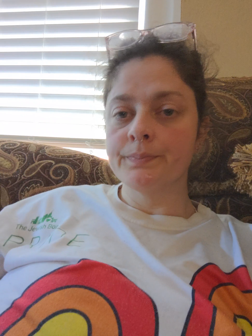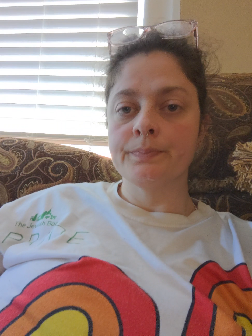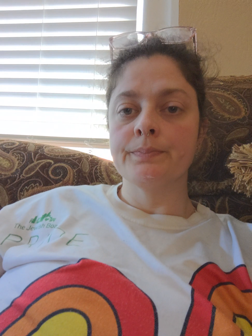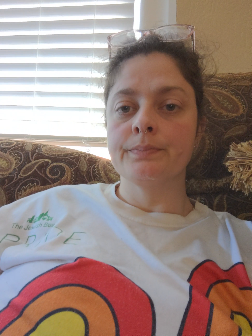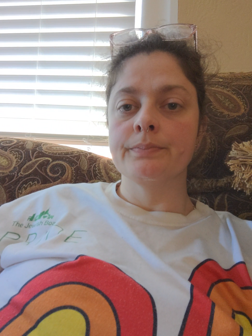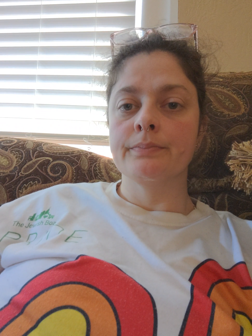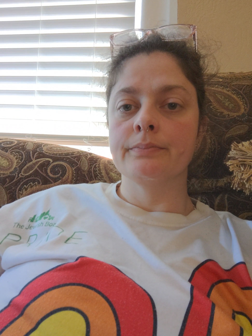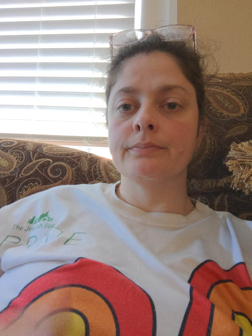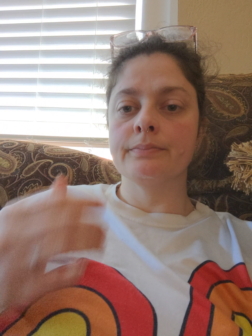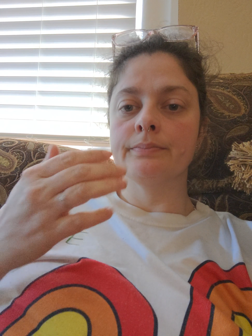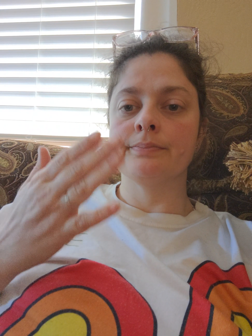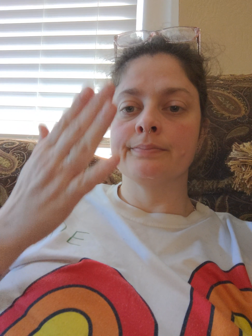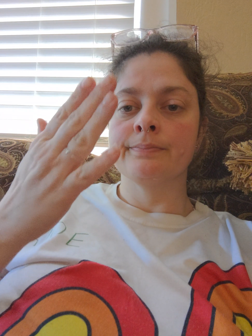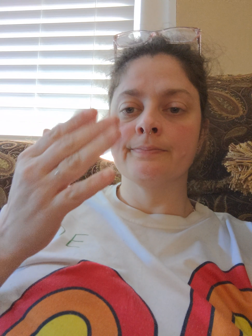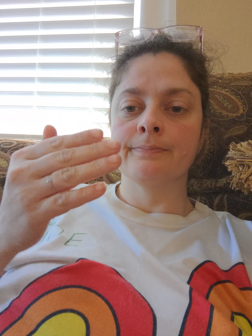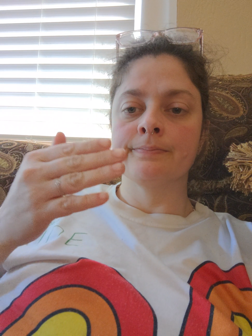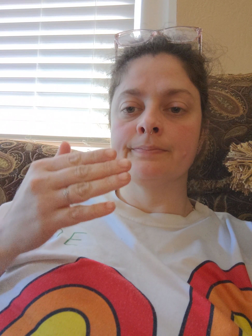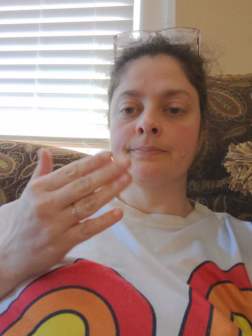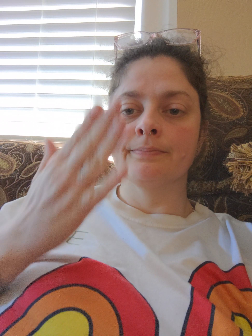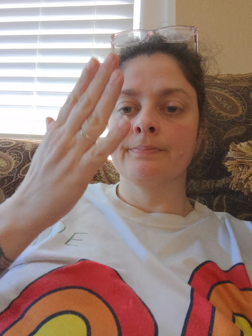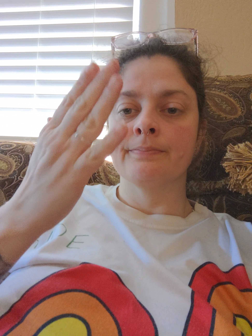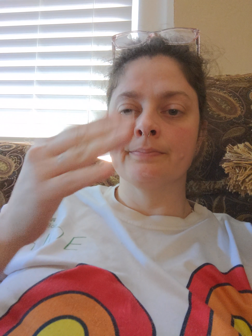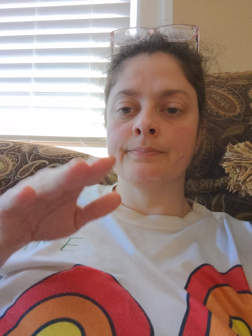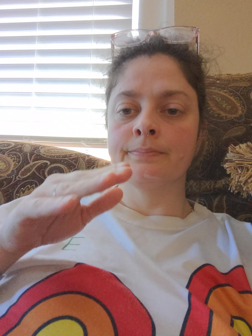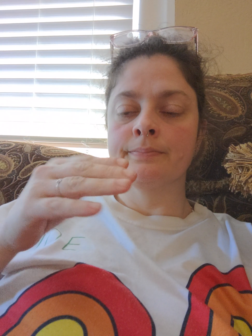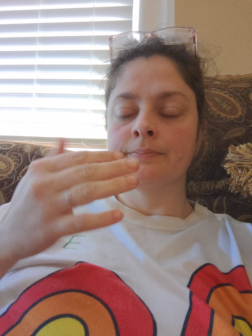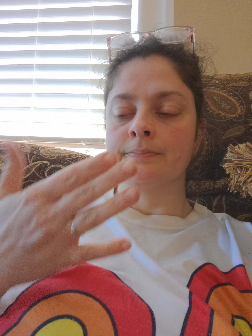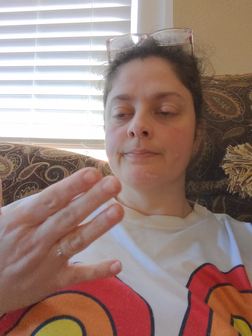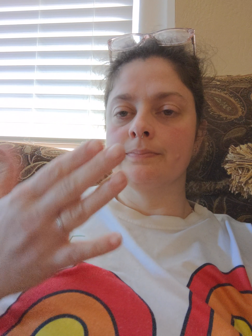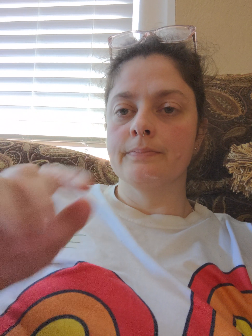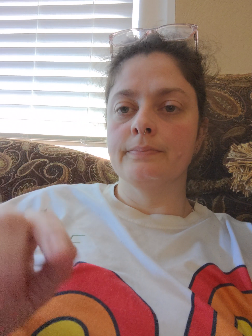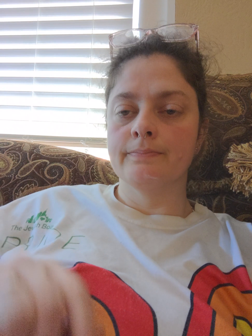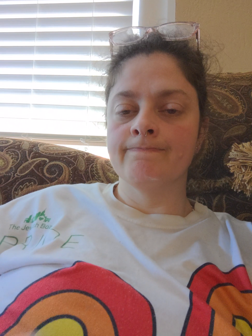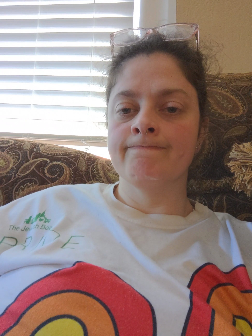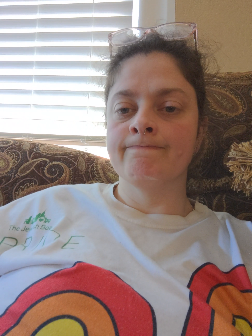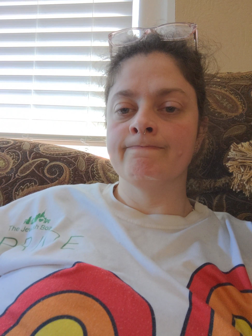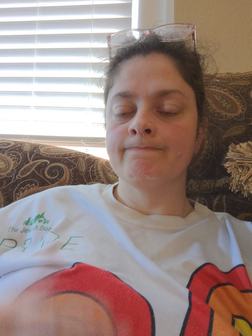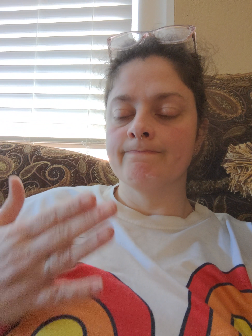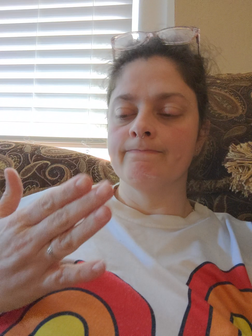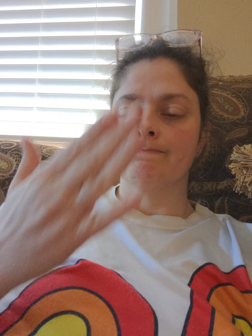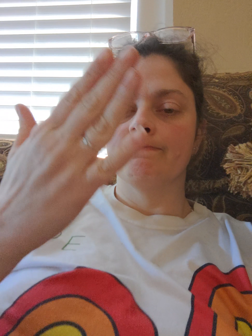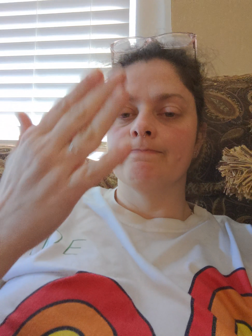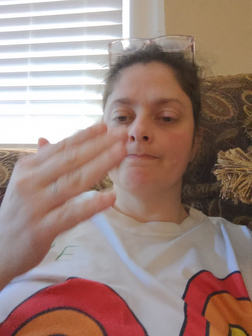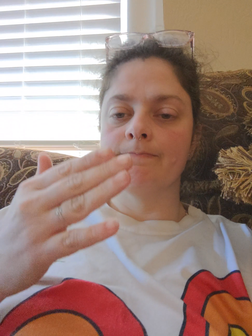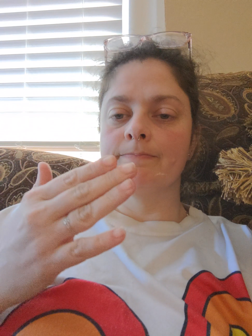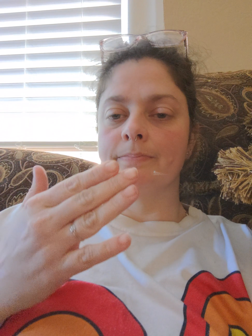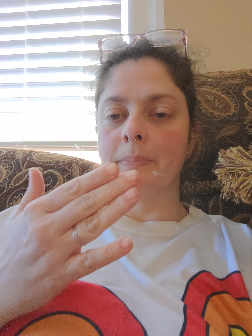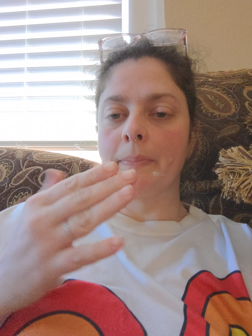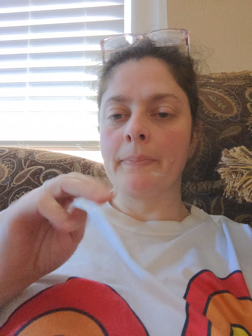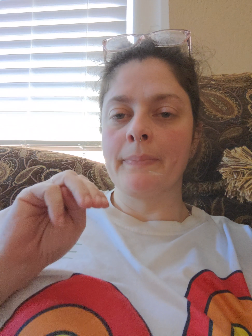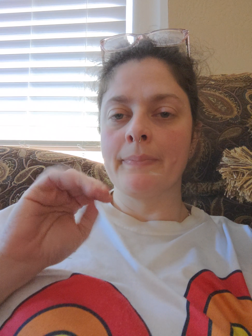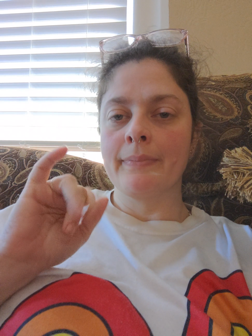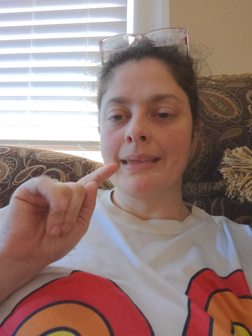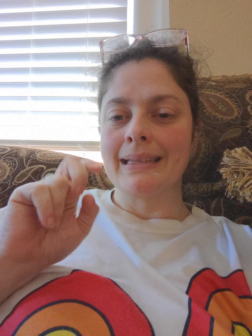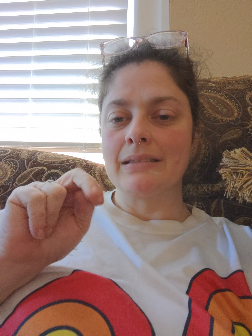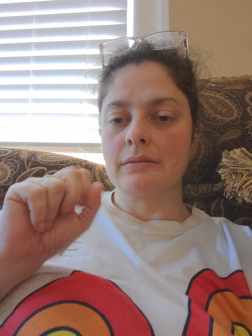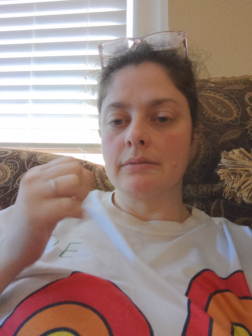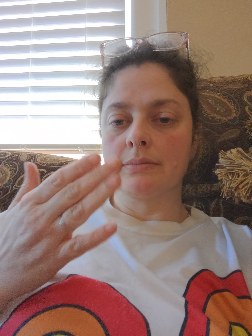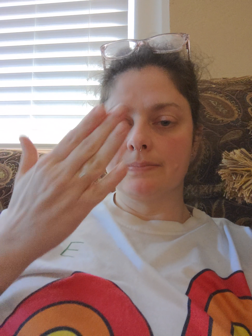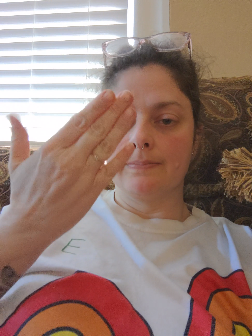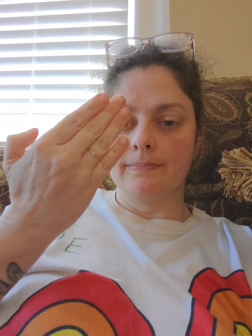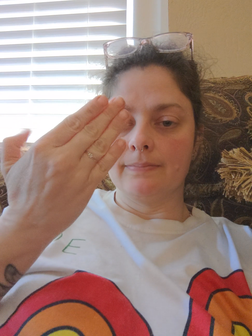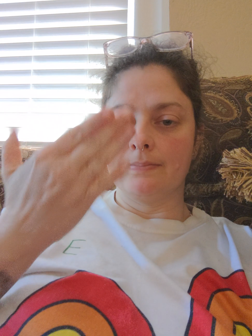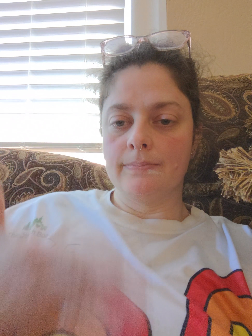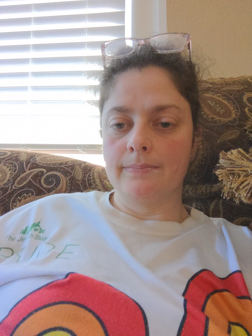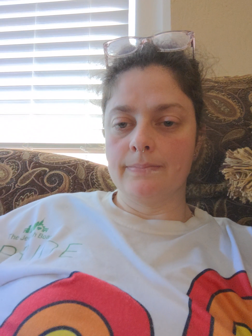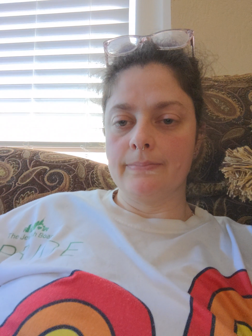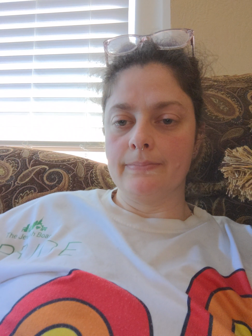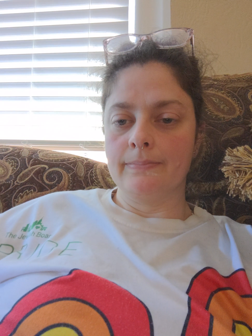mitten